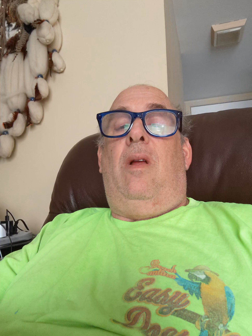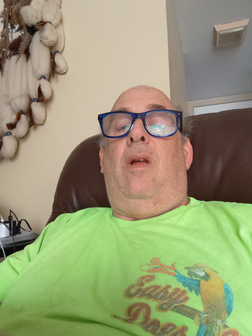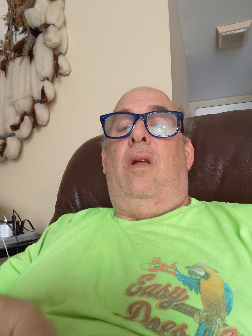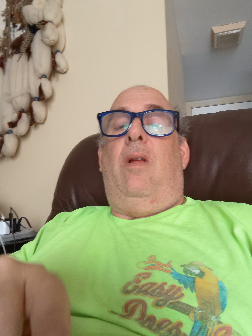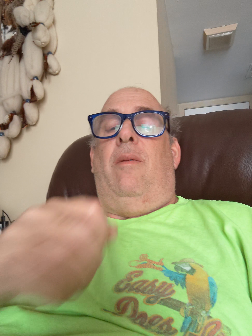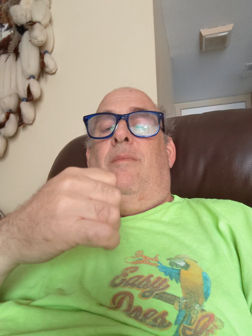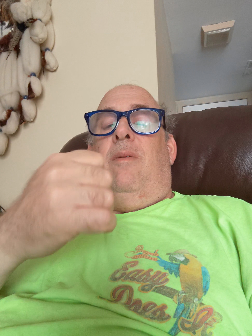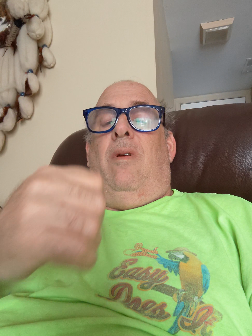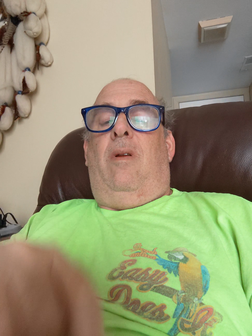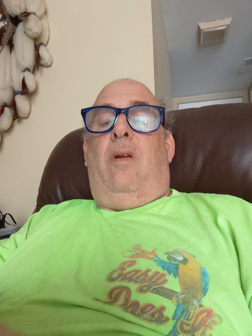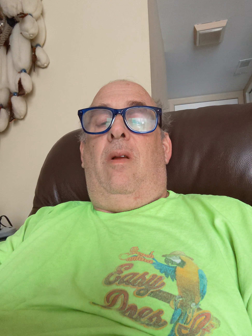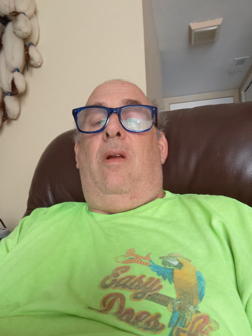make